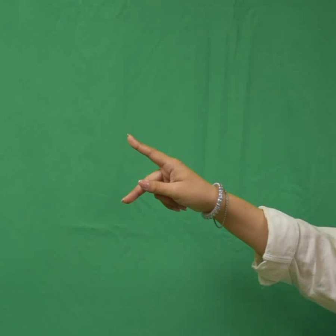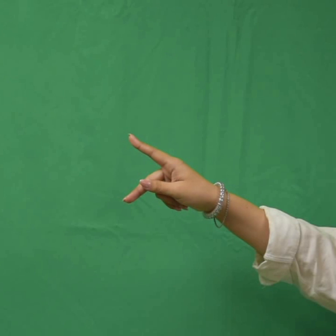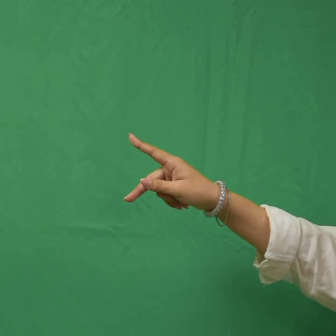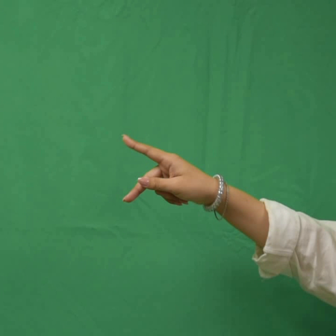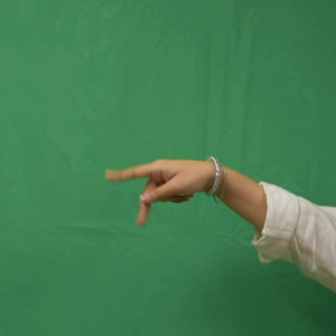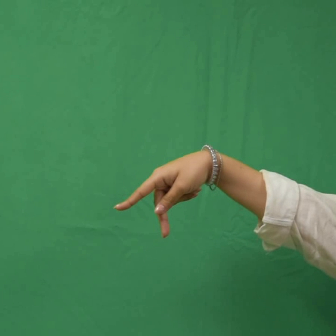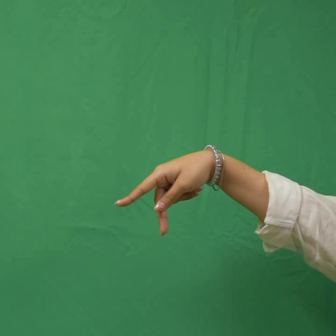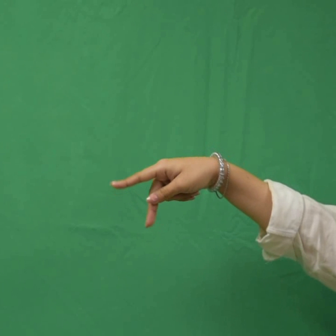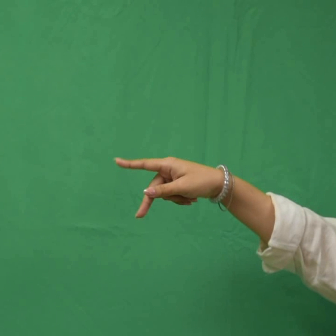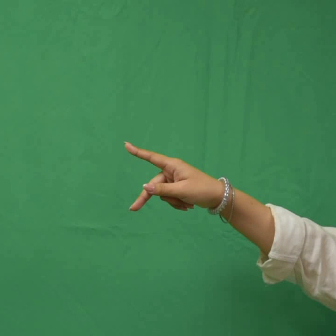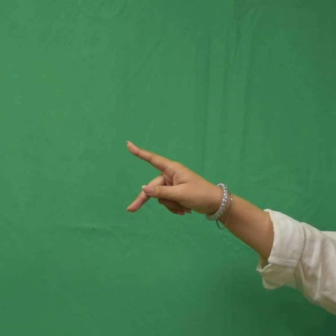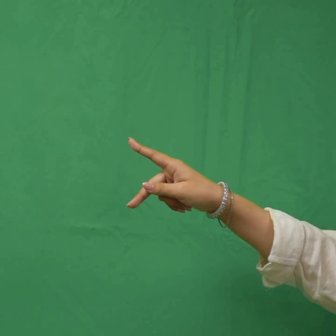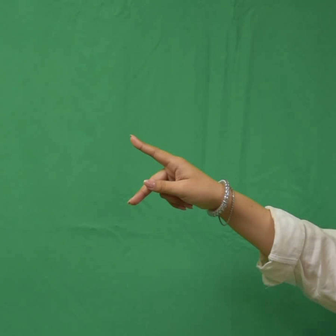K